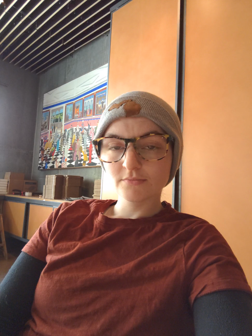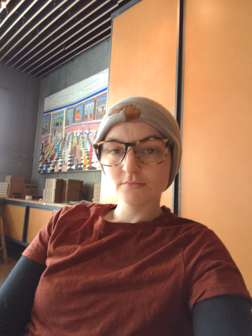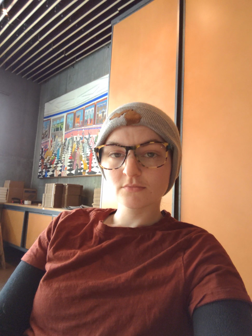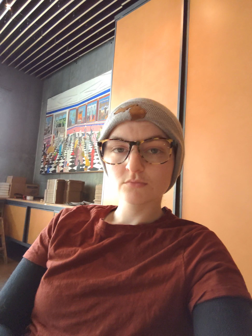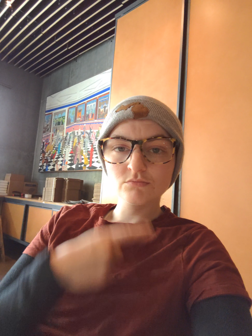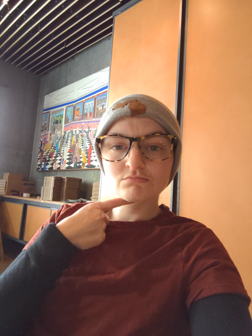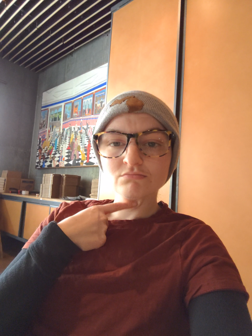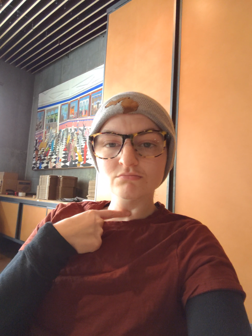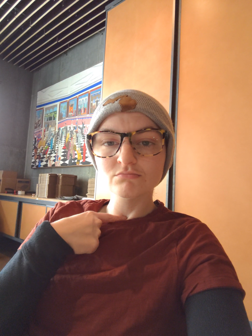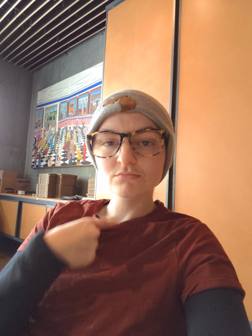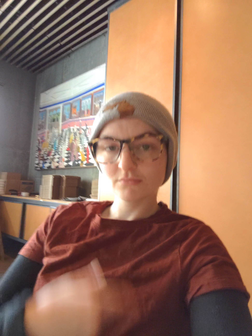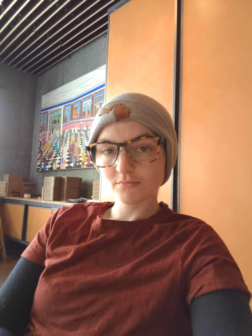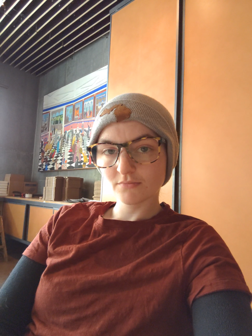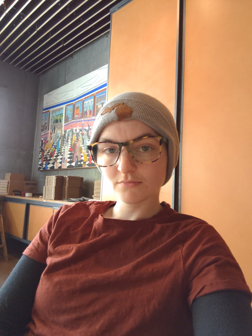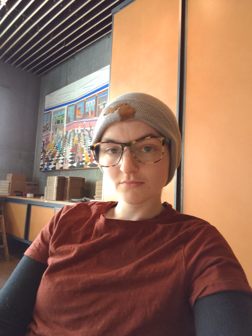thirsty